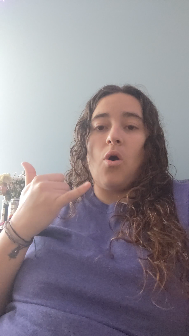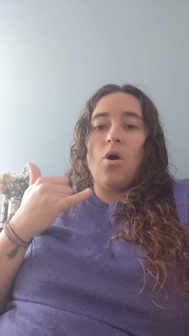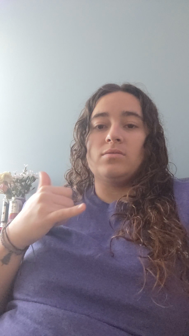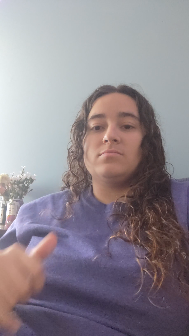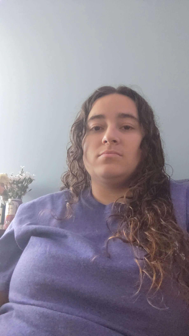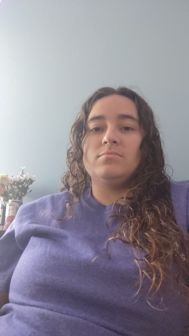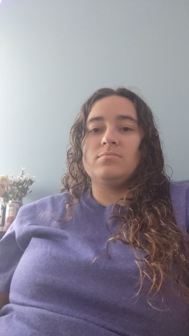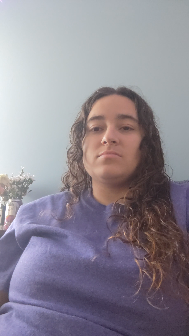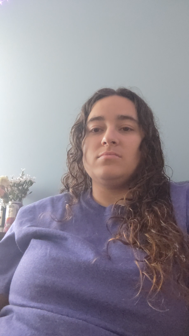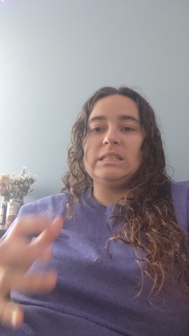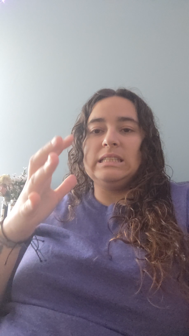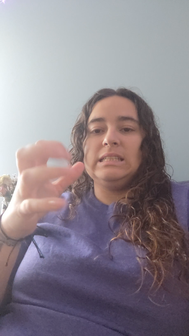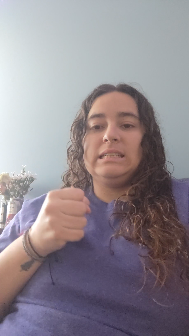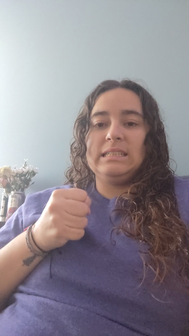get